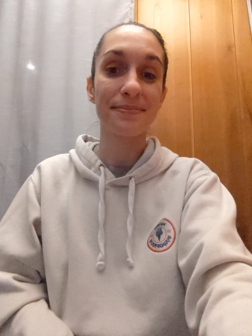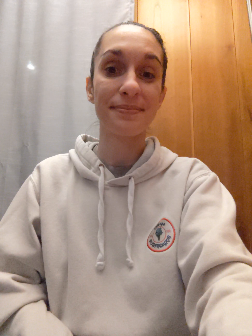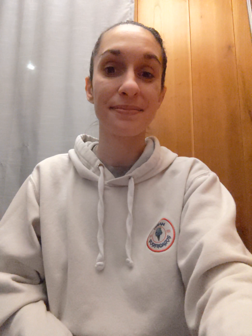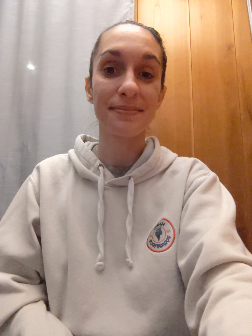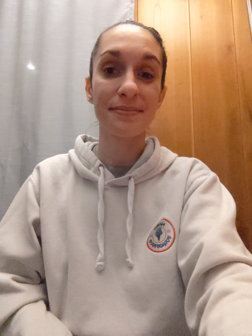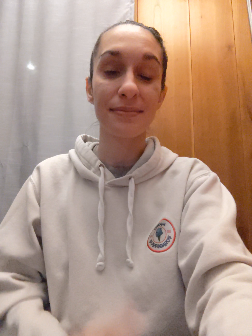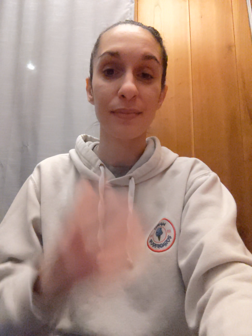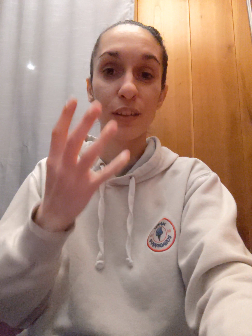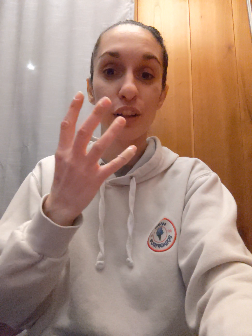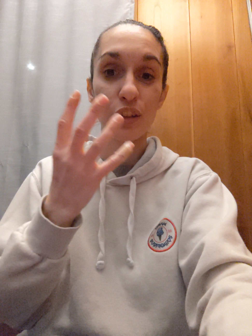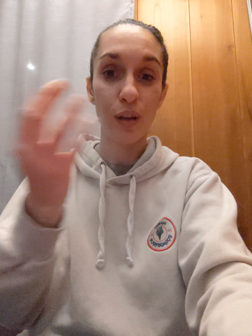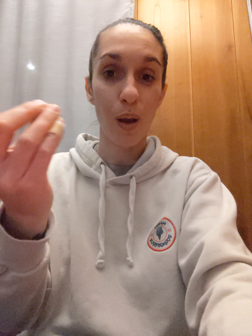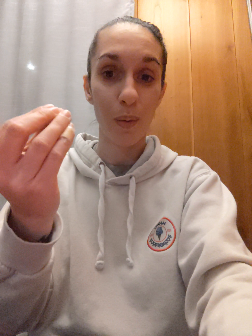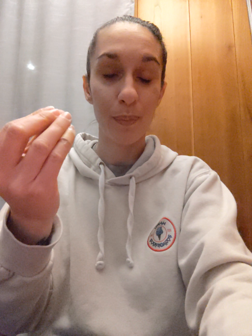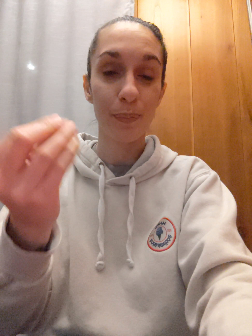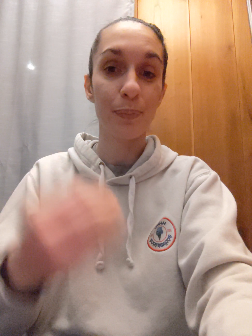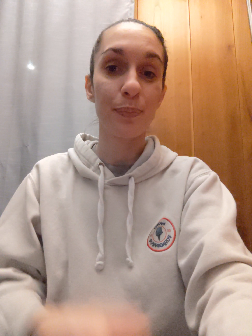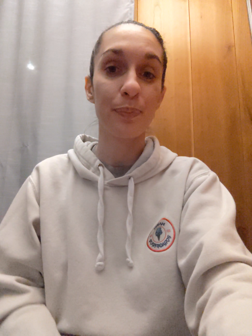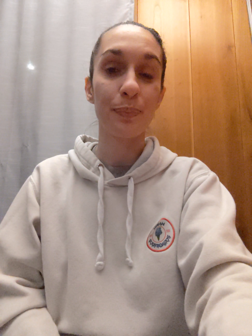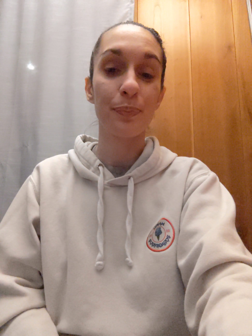go